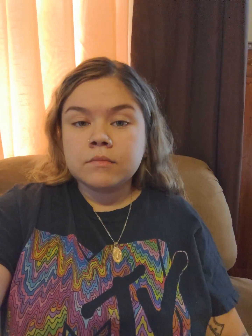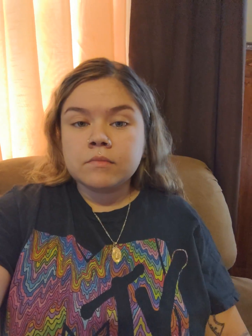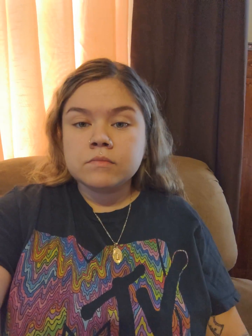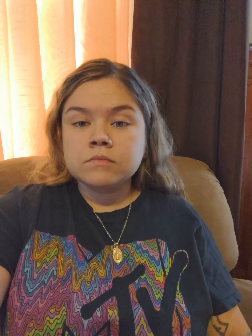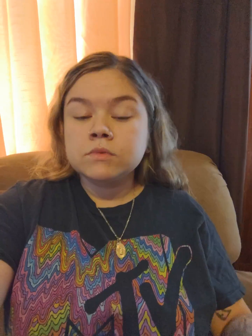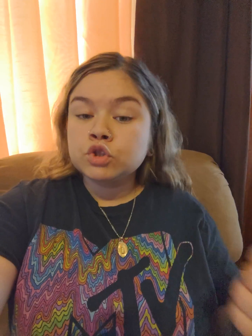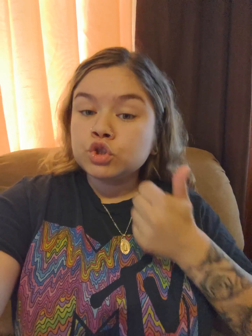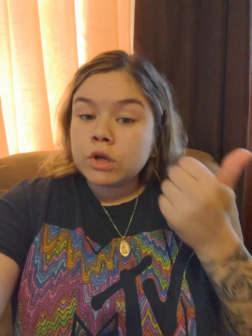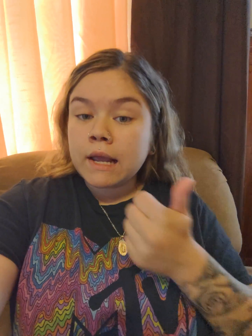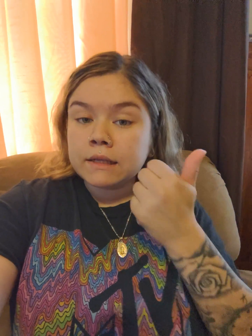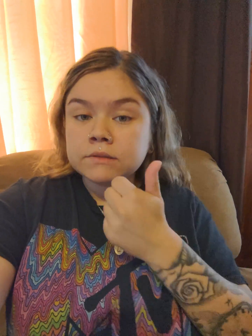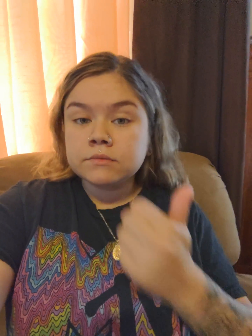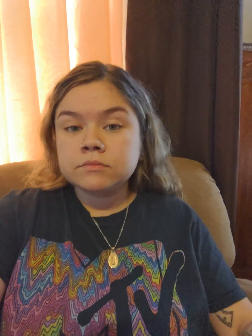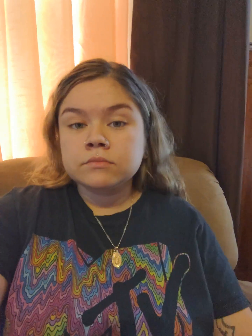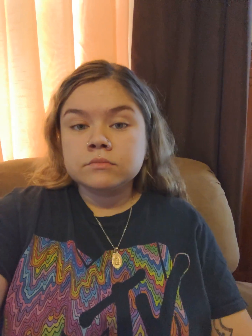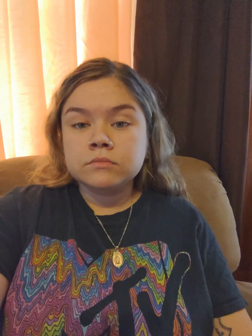chase